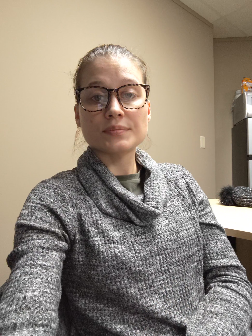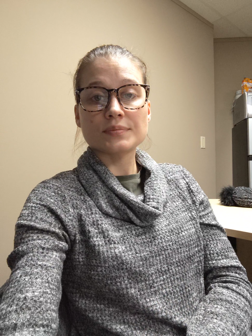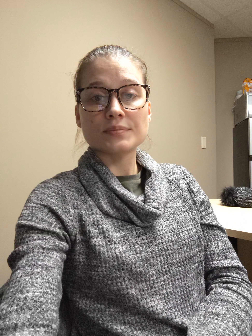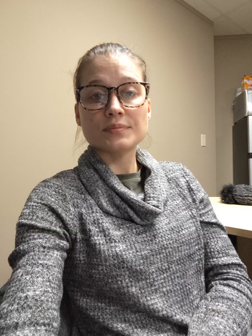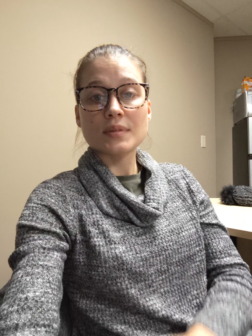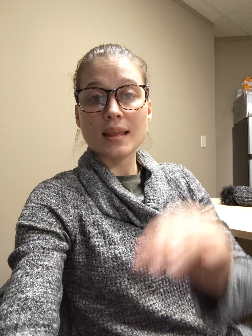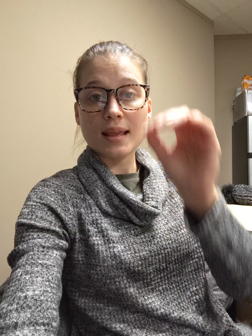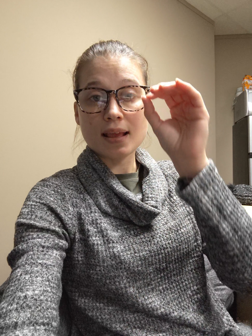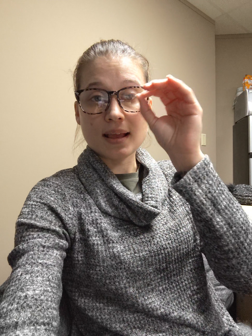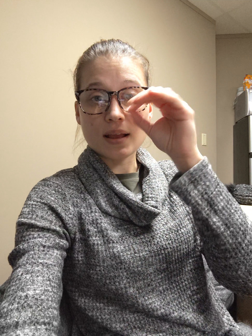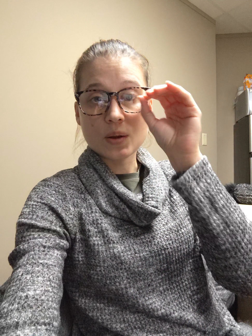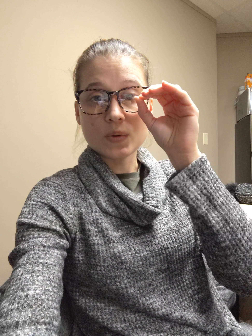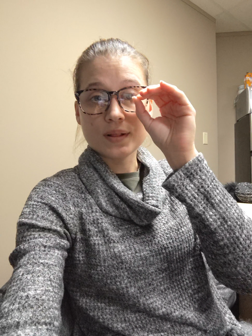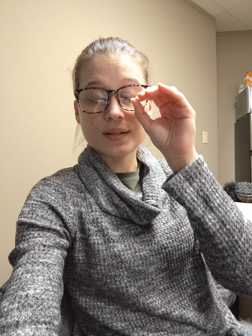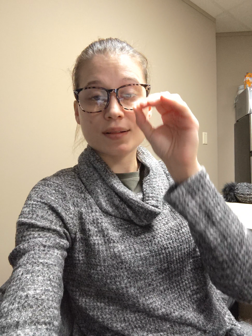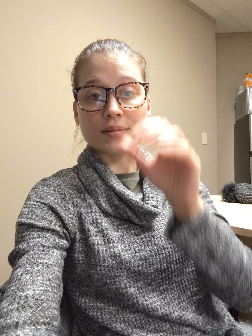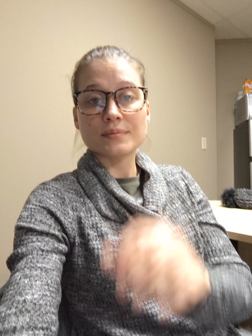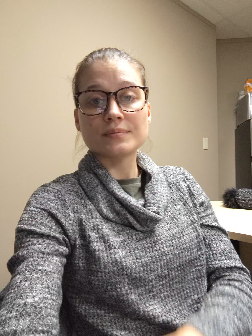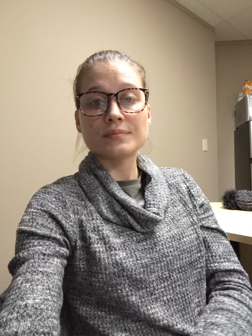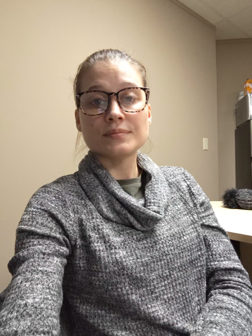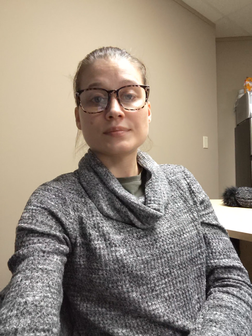owl